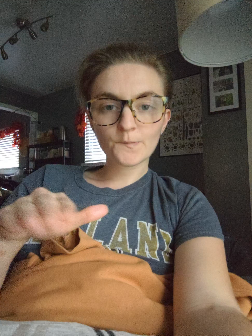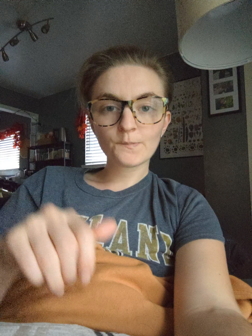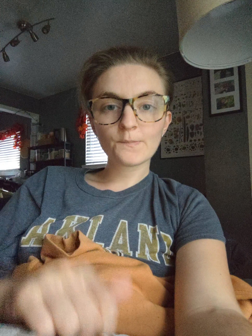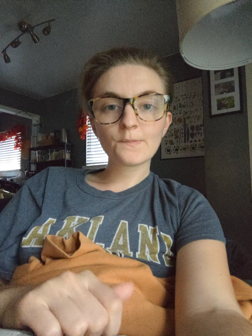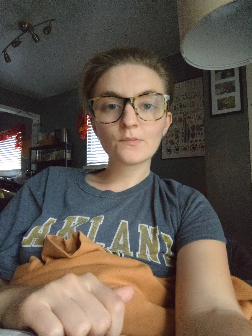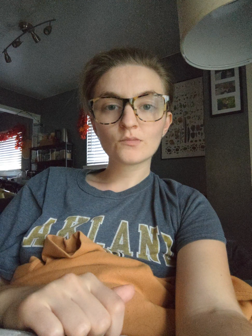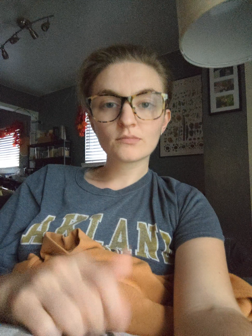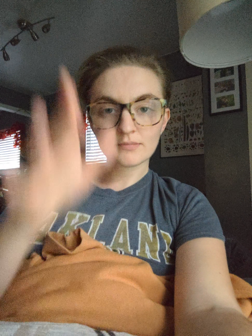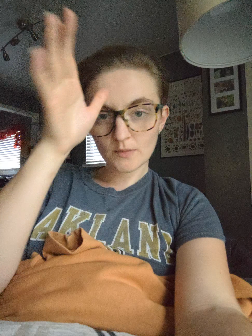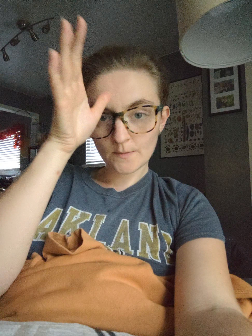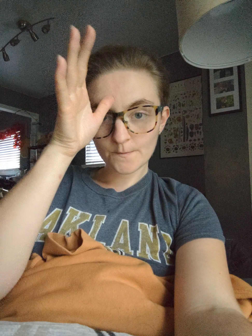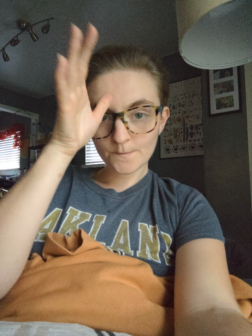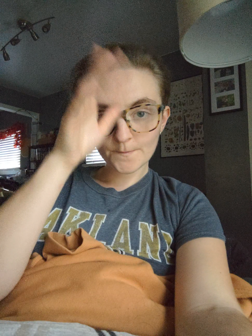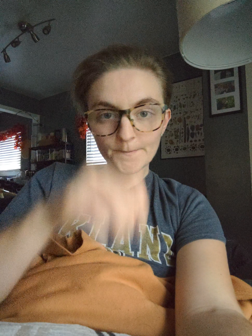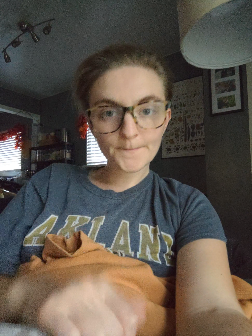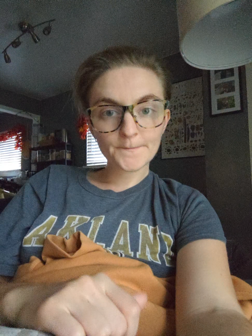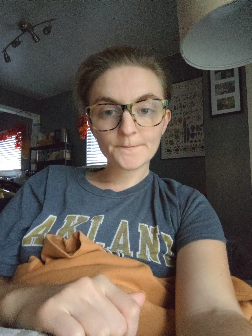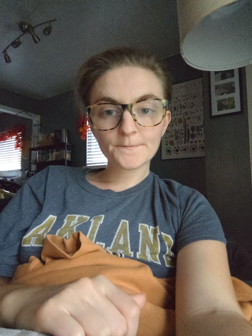daddy